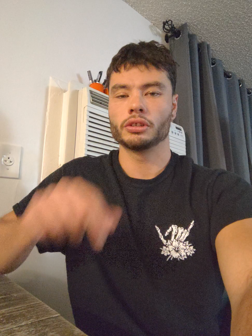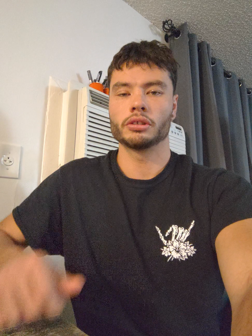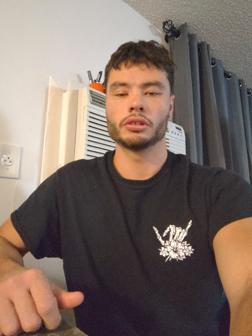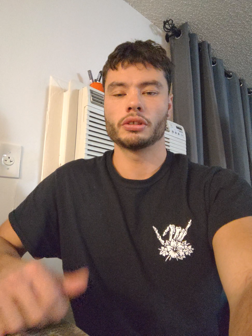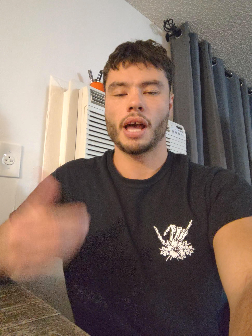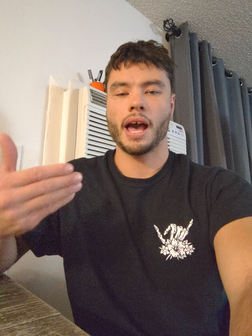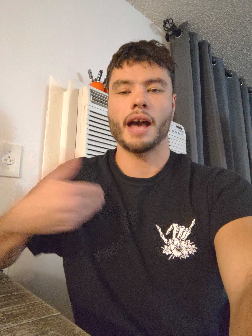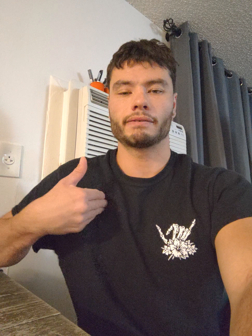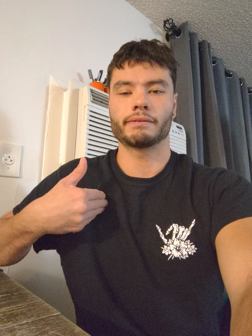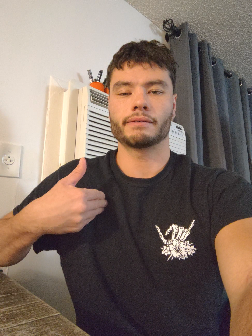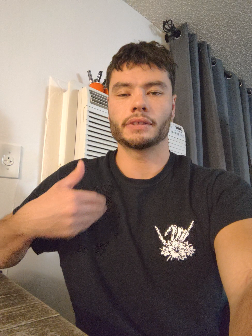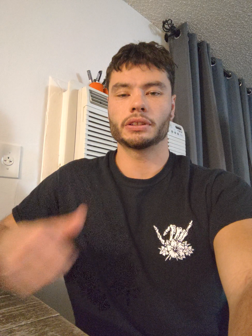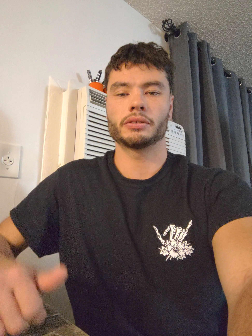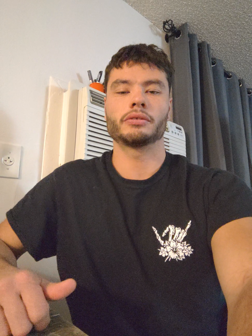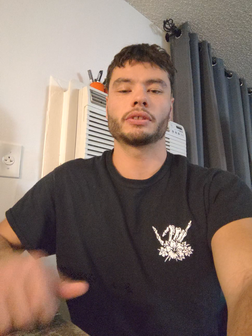have